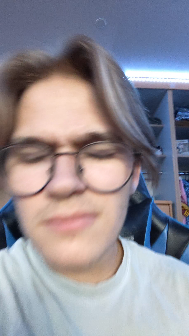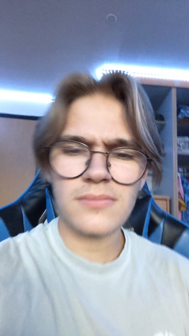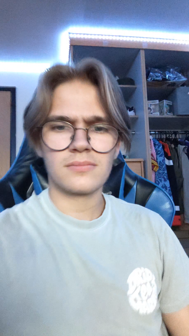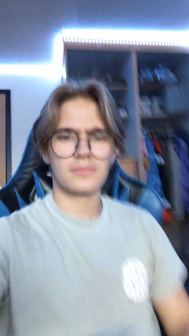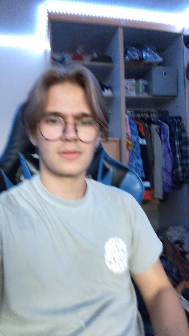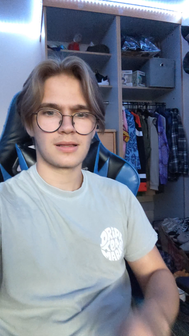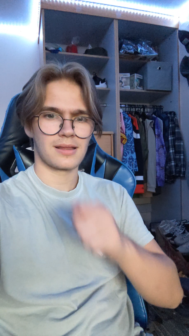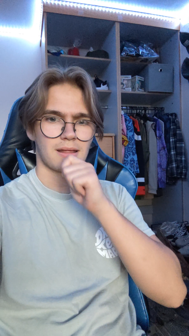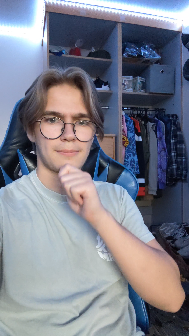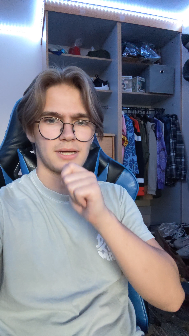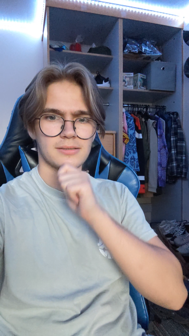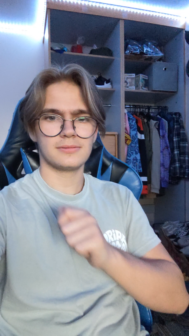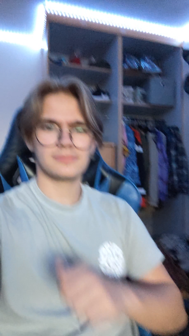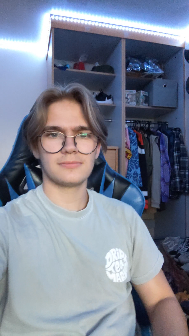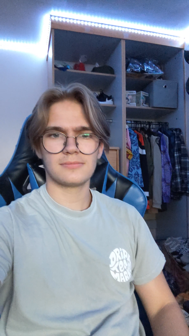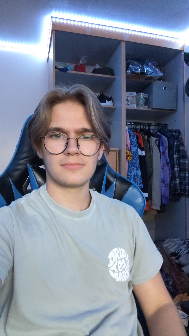popsicle